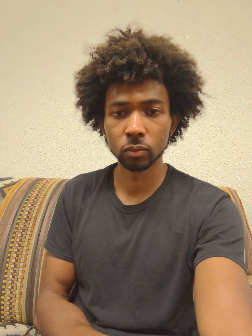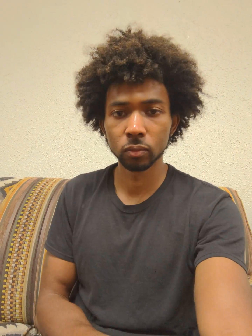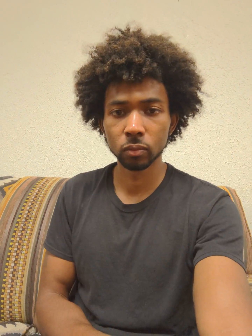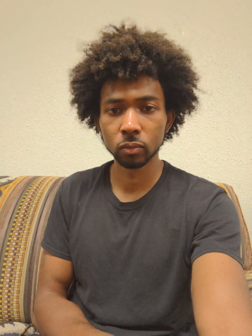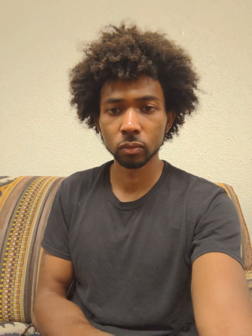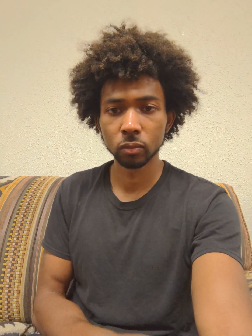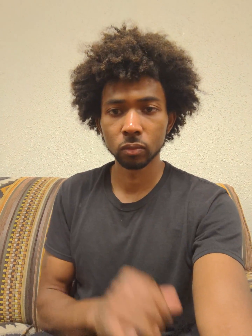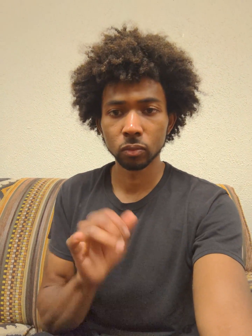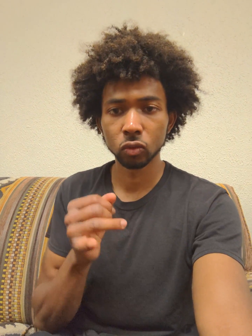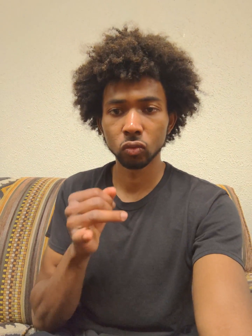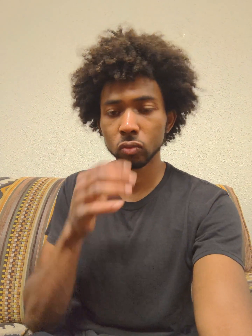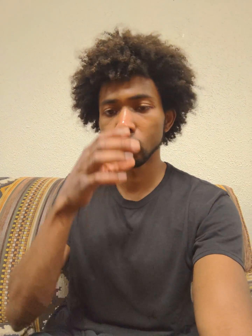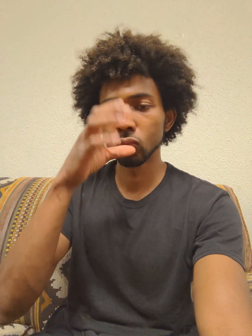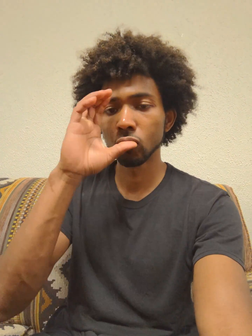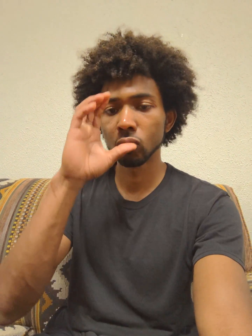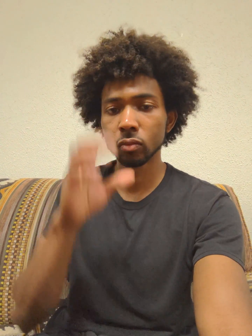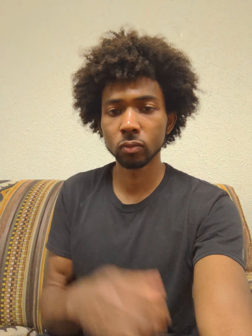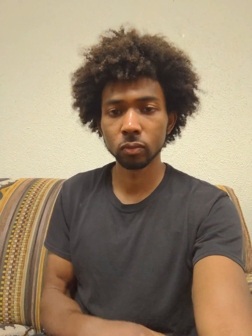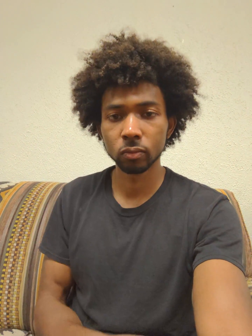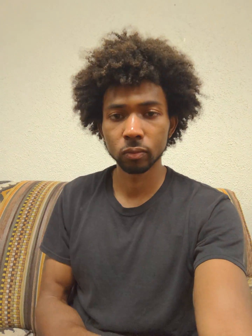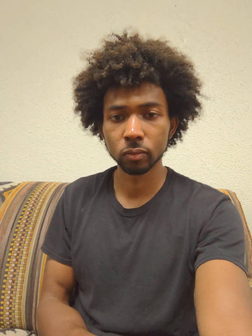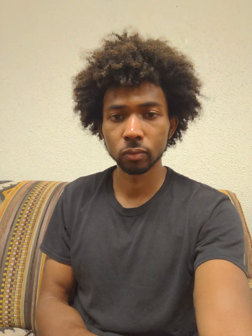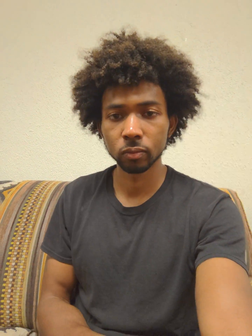juice